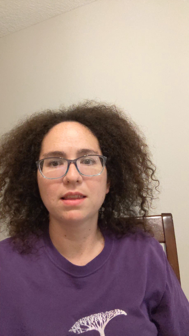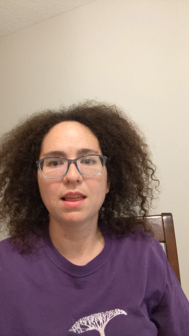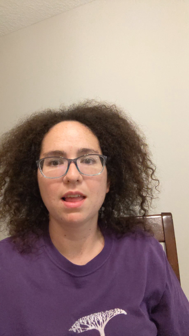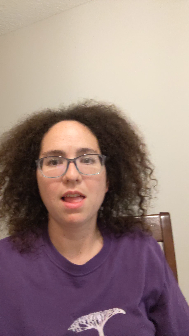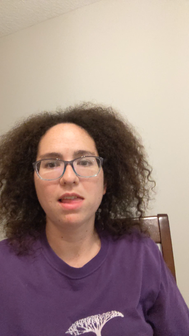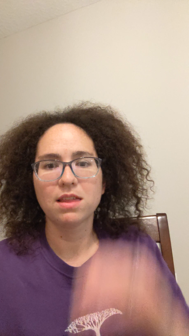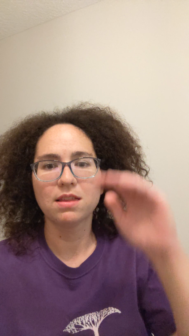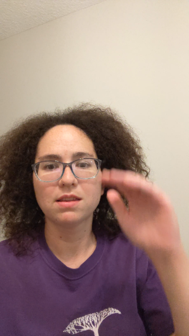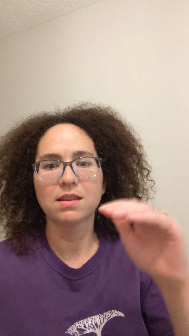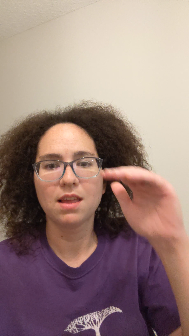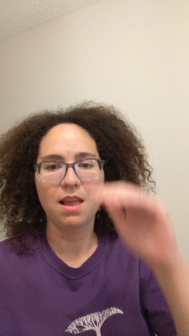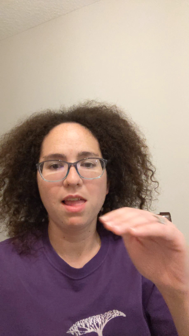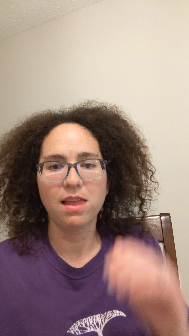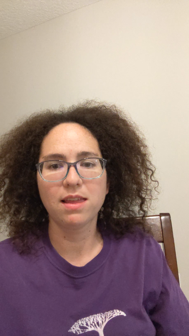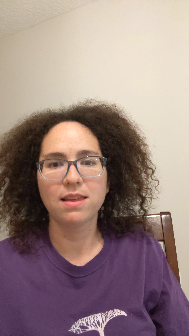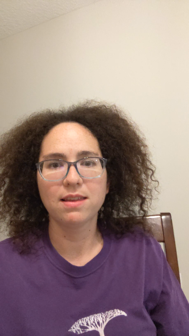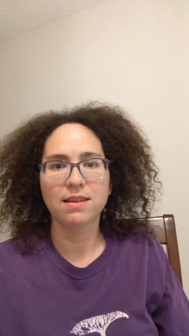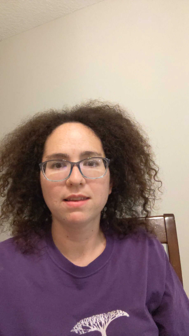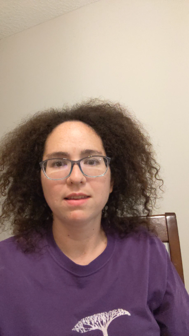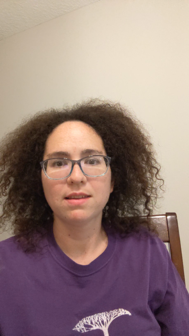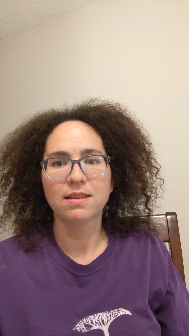little